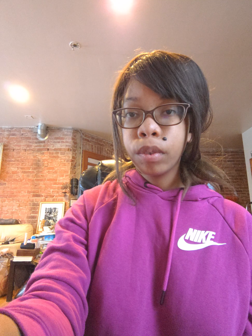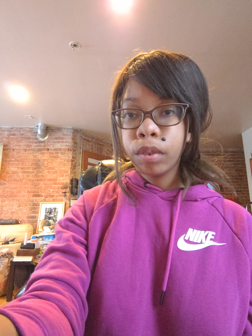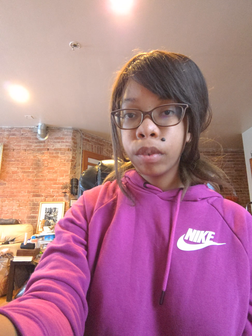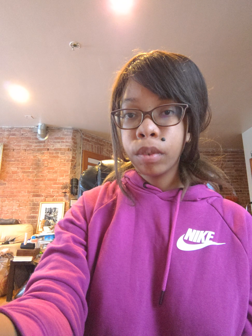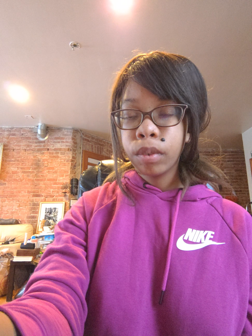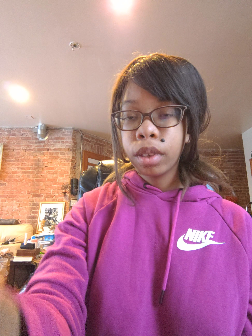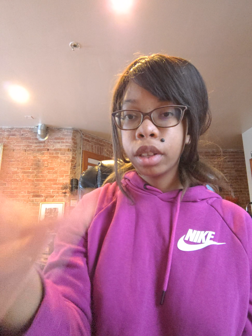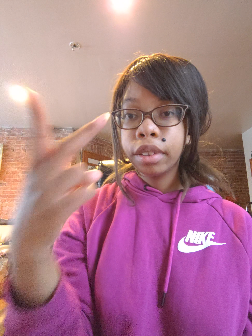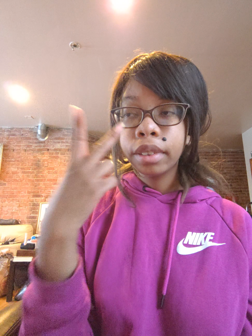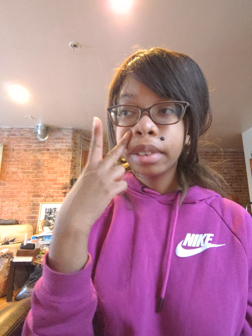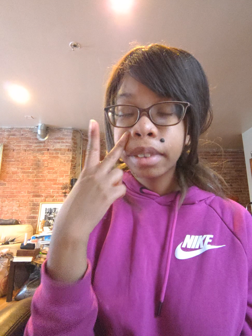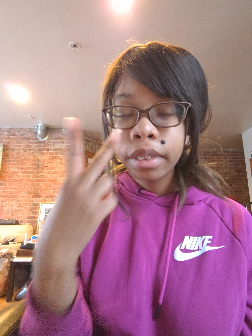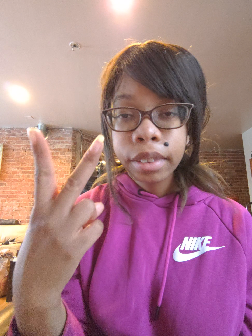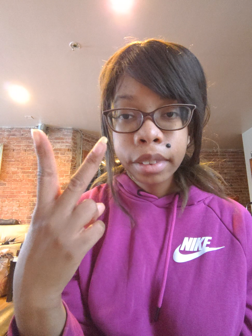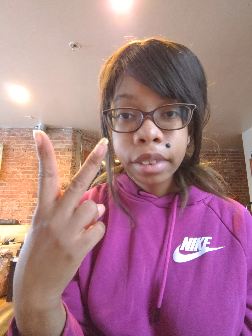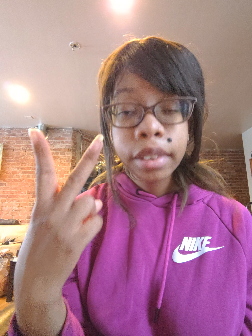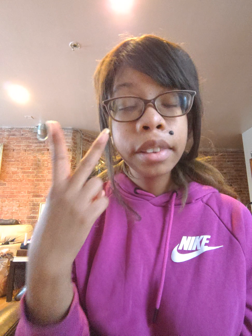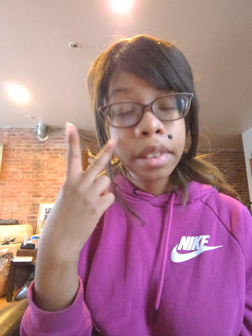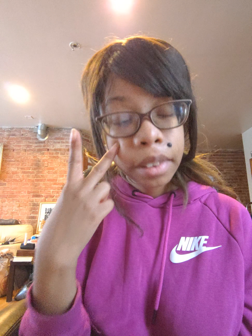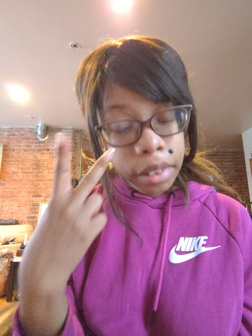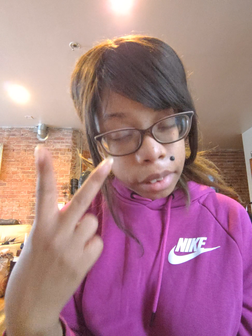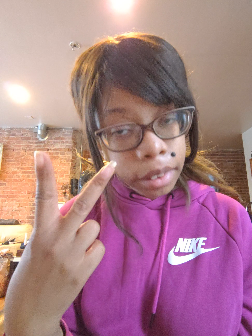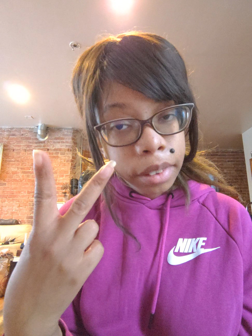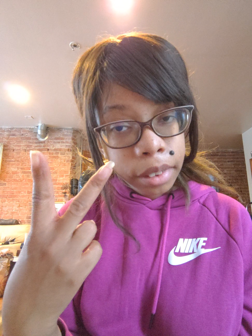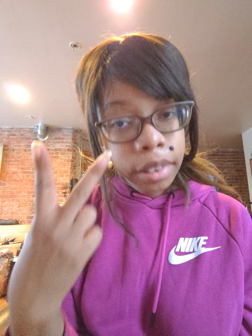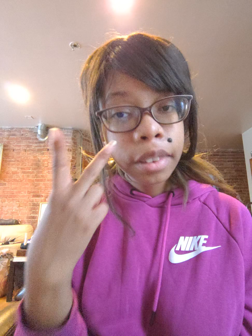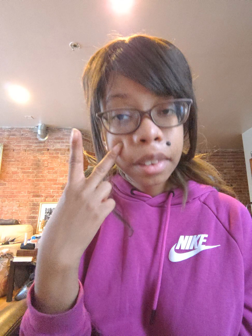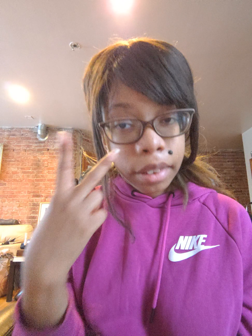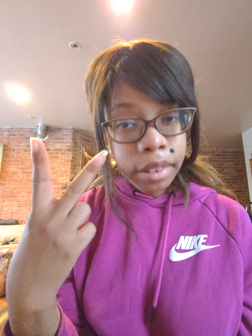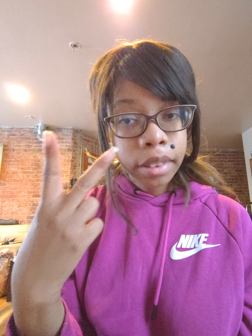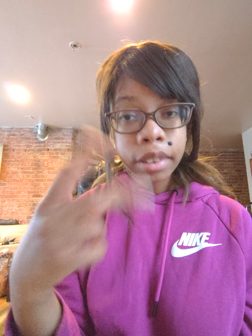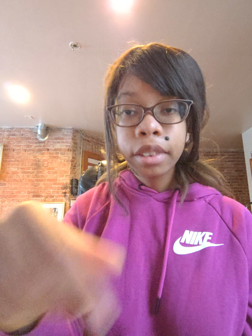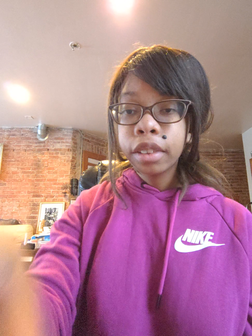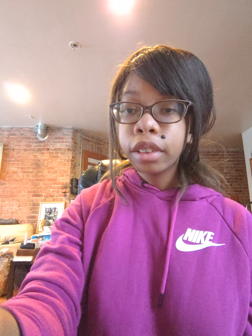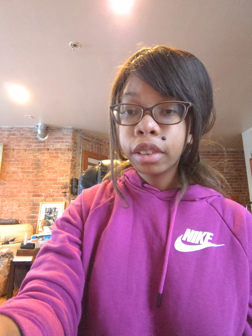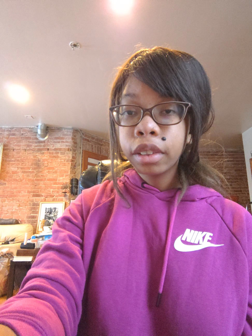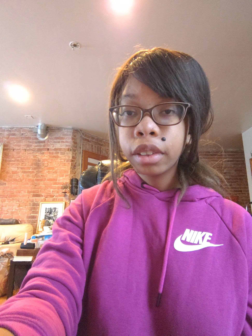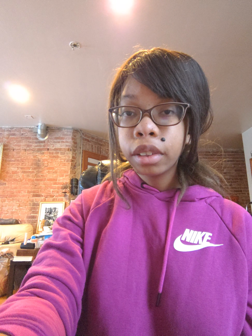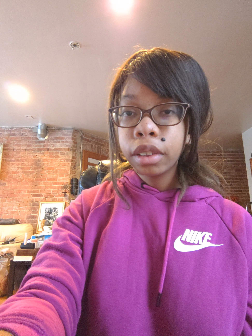see